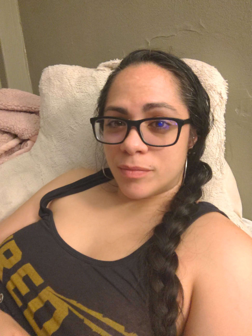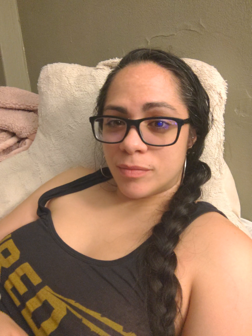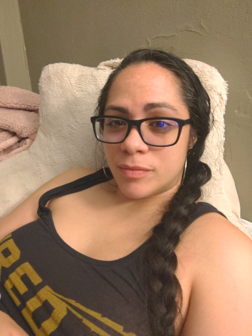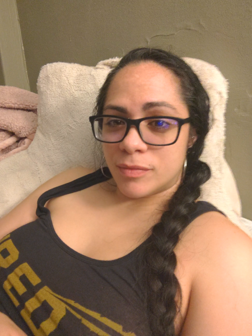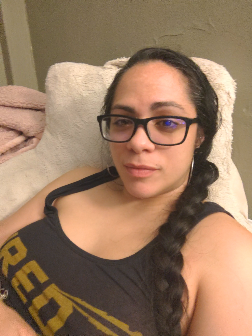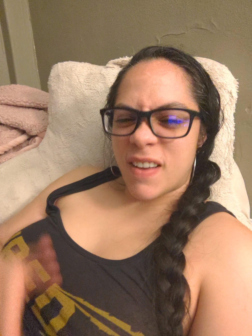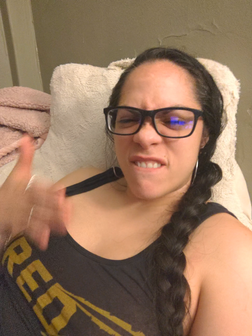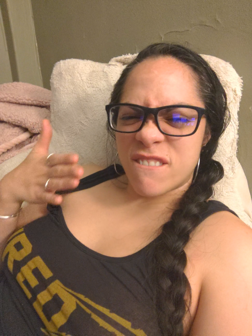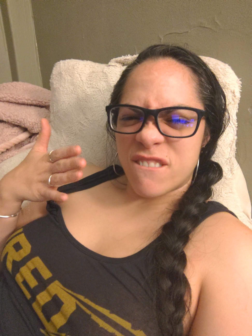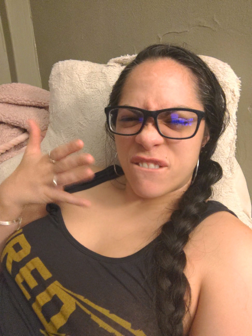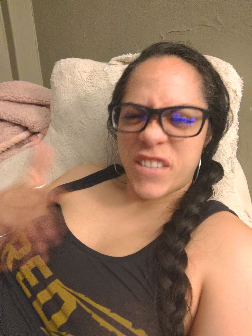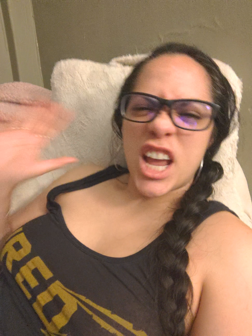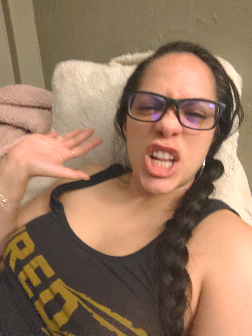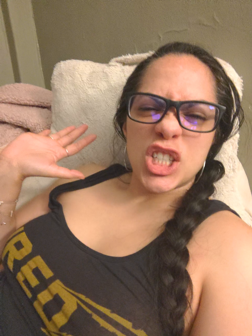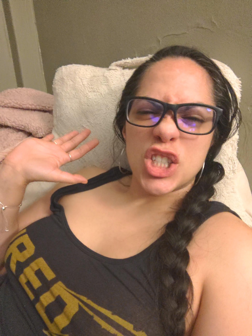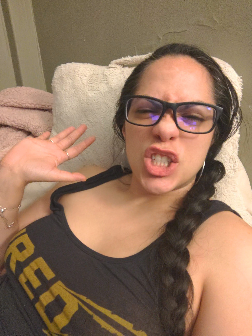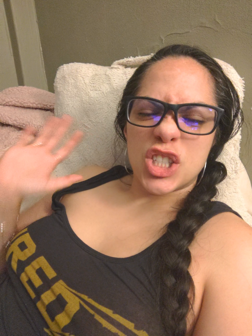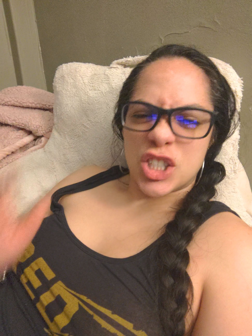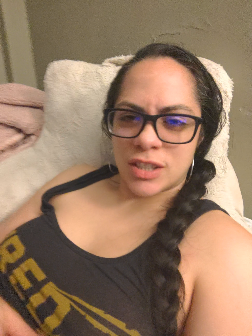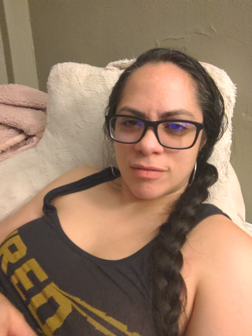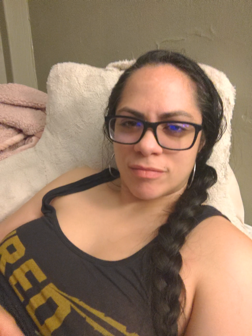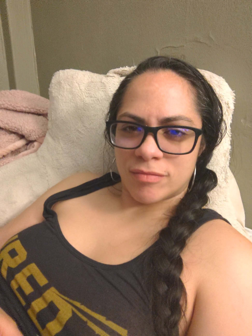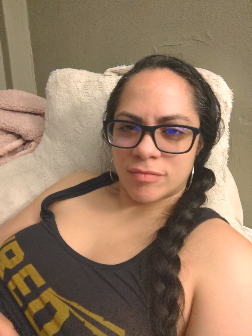finish